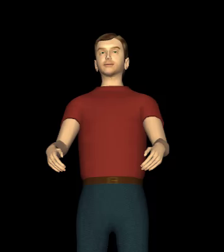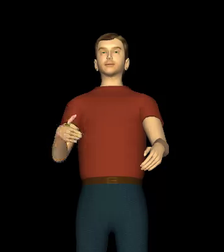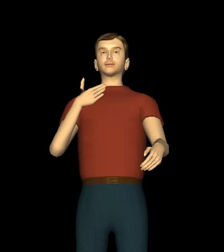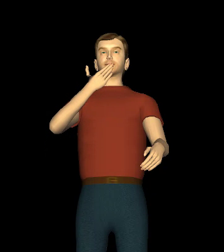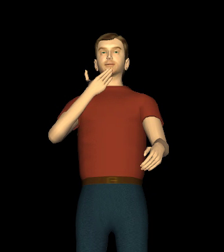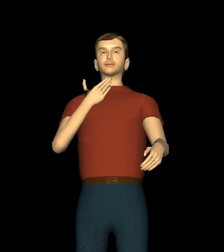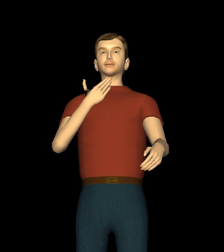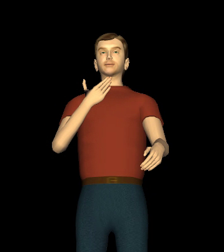يحيي